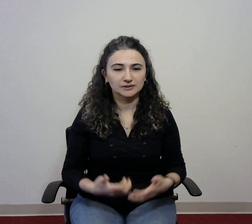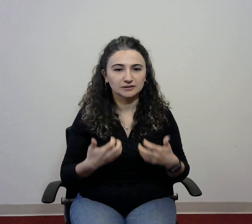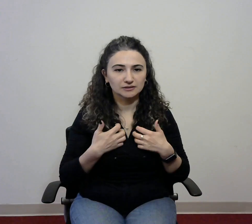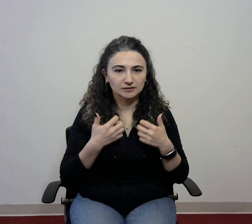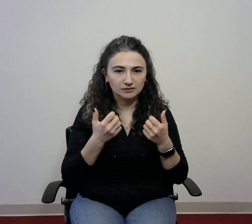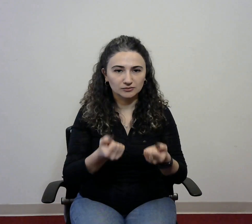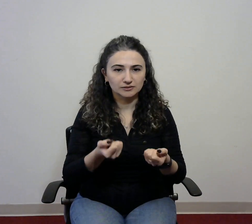sağlam